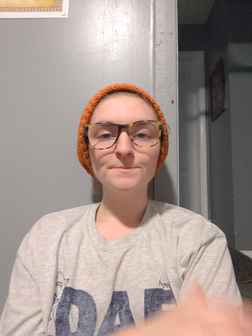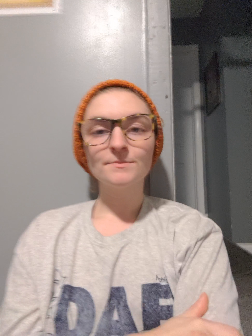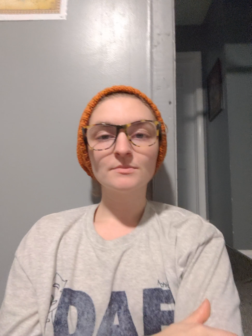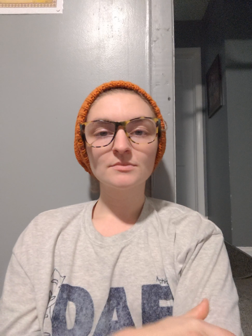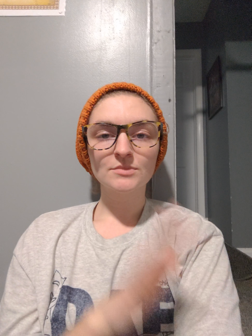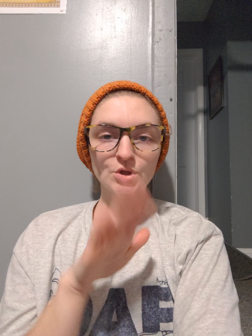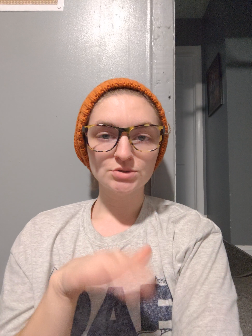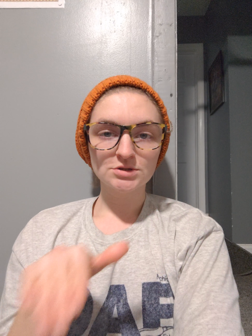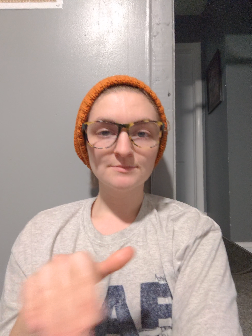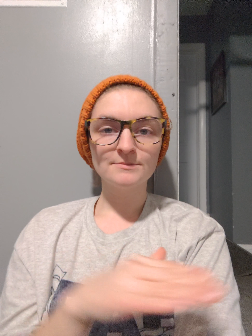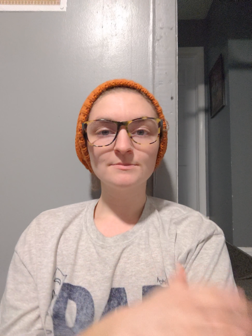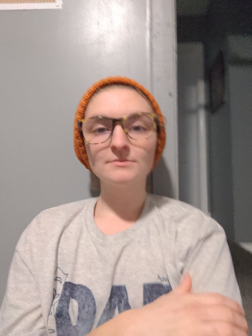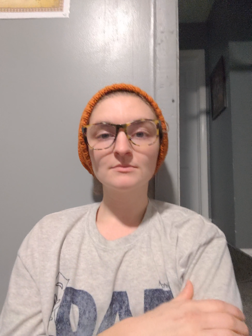child